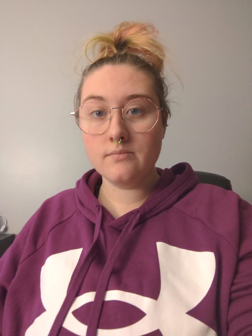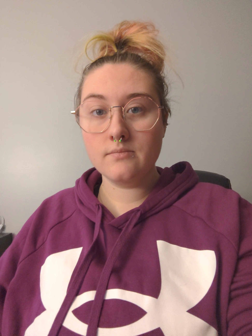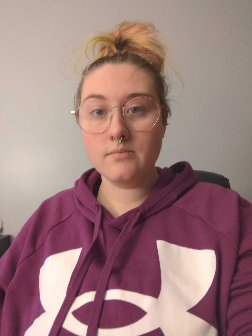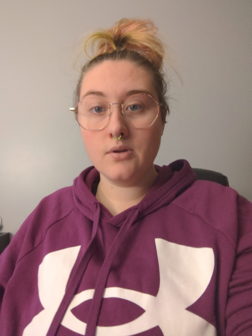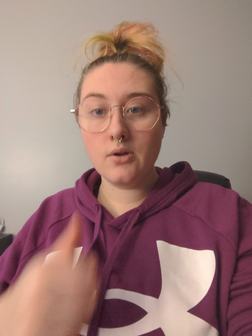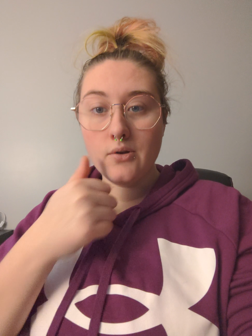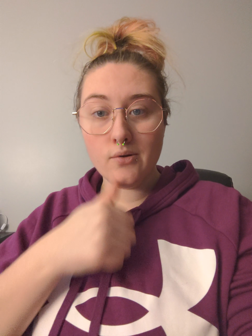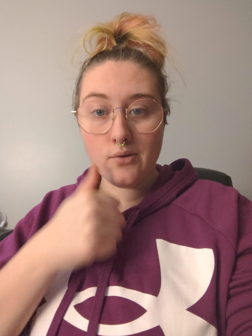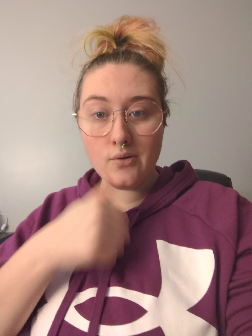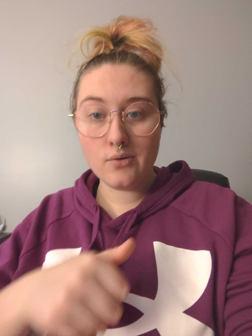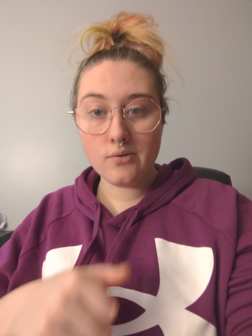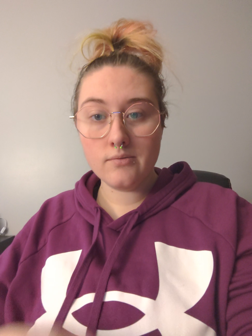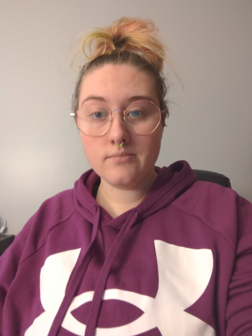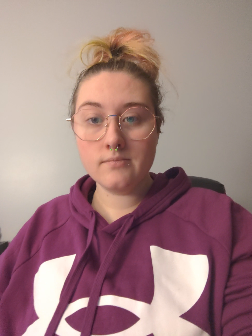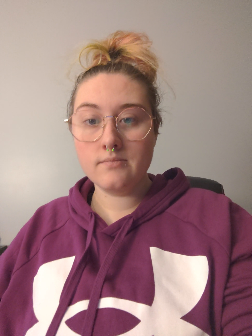girl